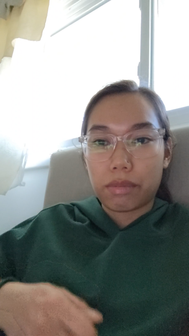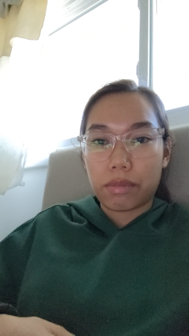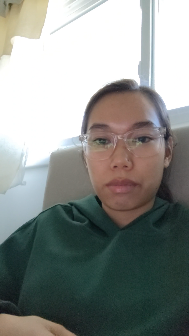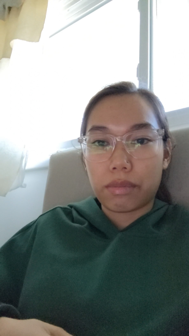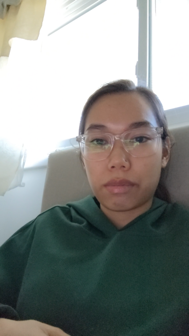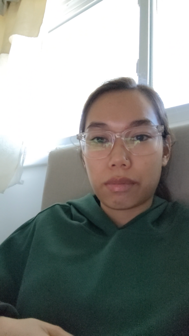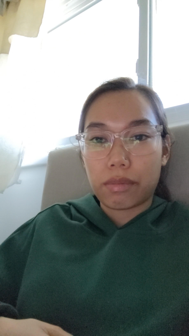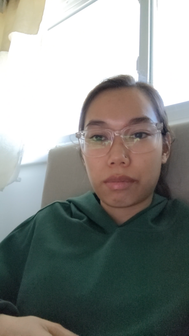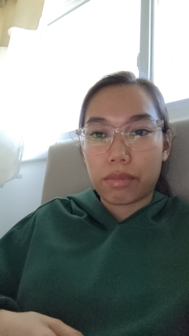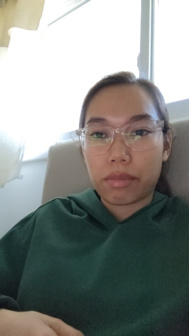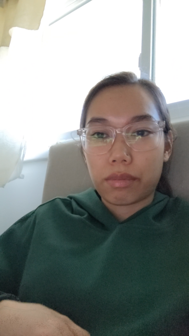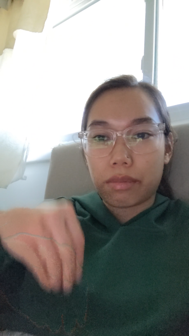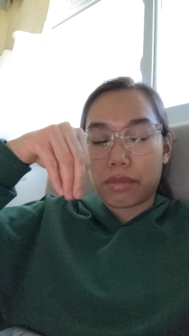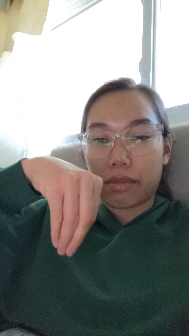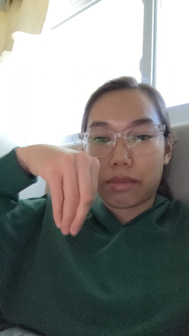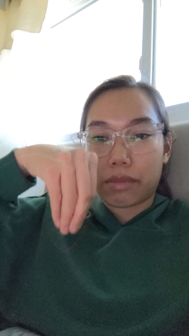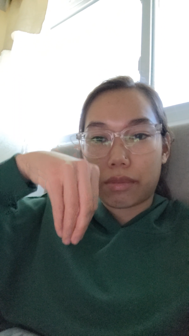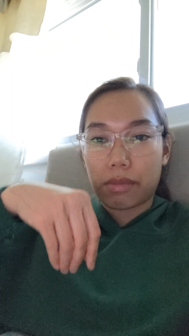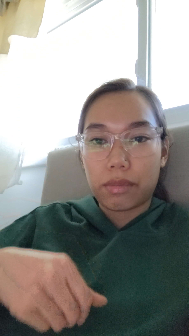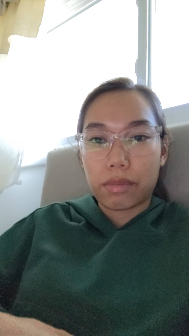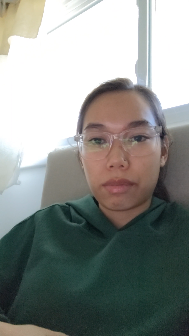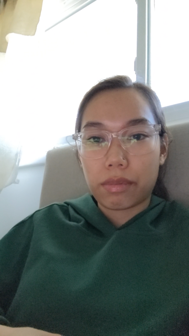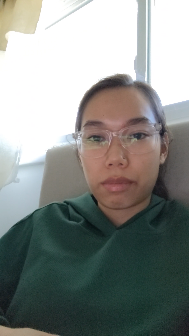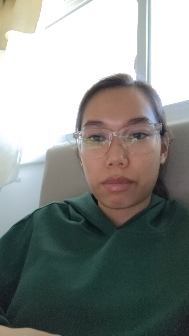inside